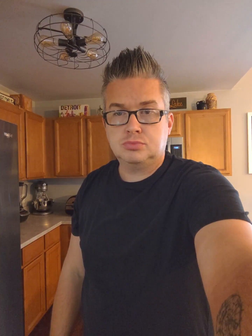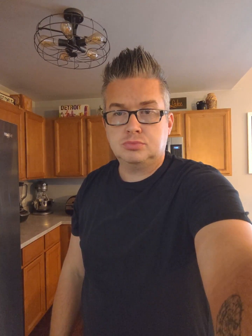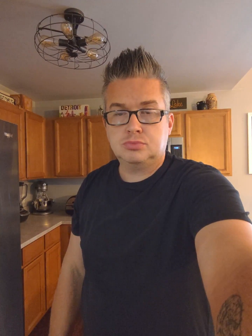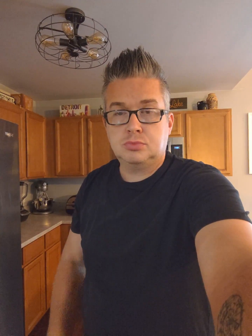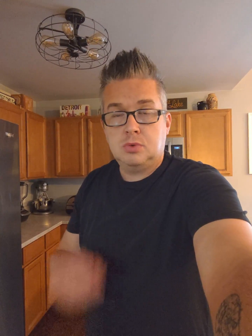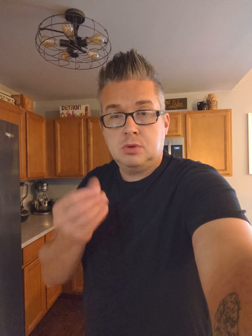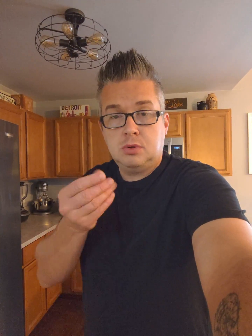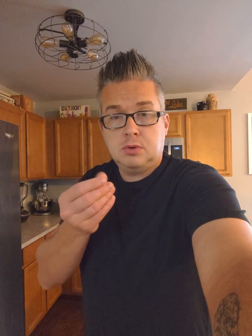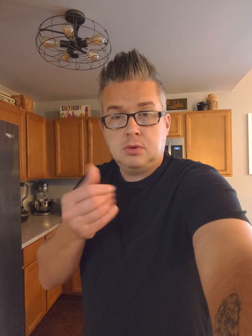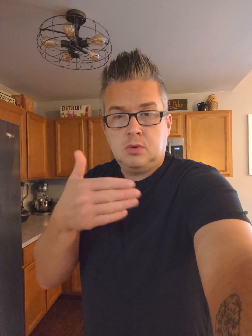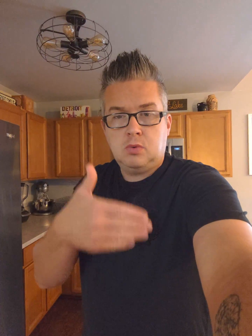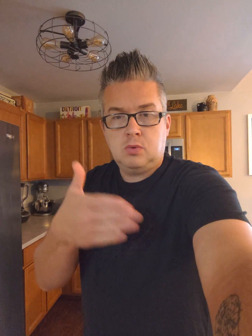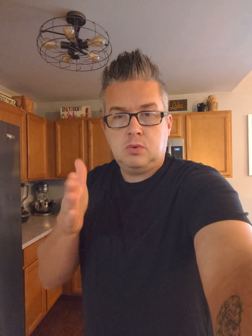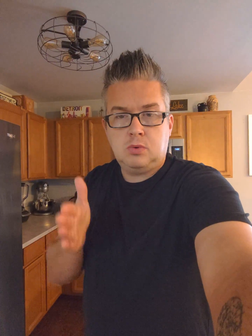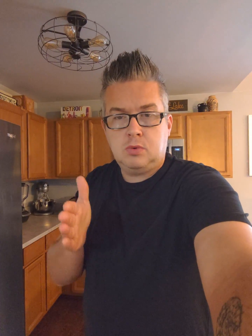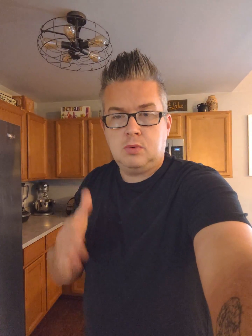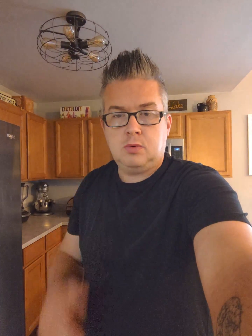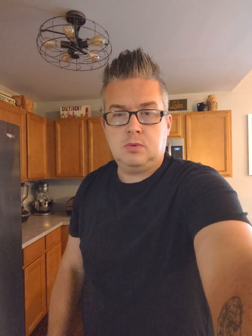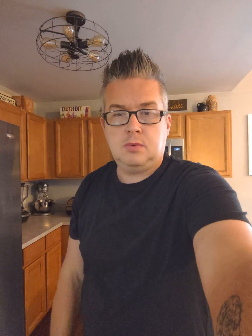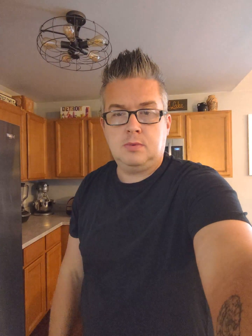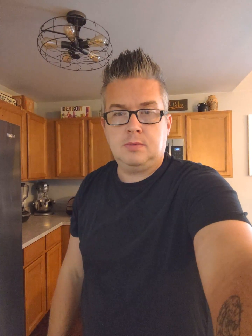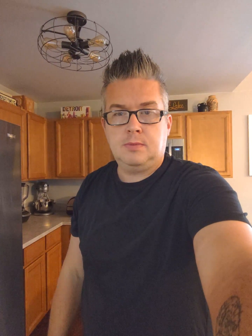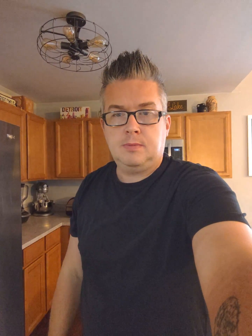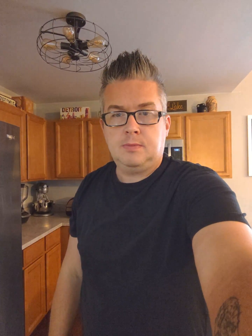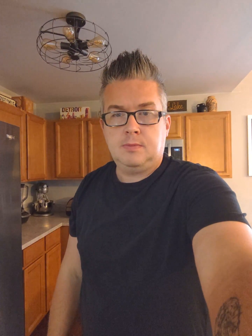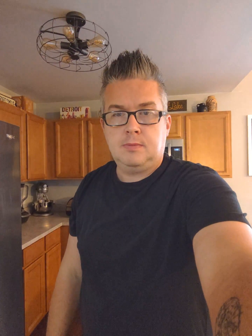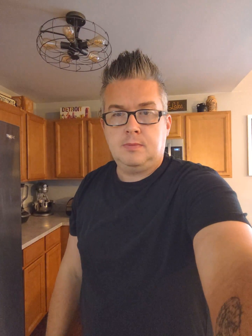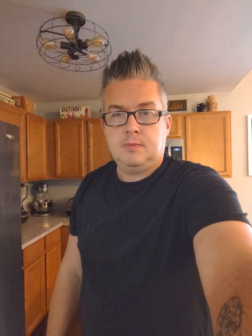sandbox